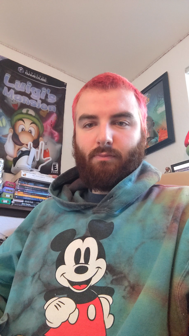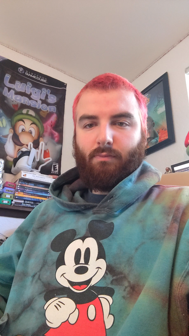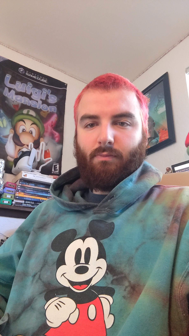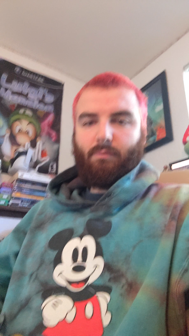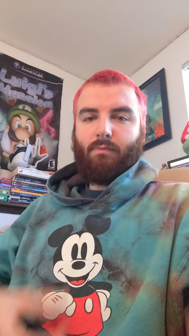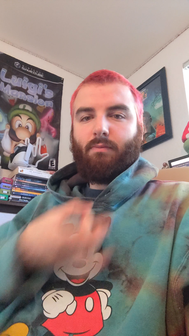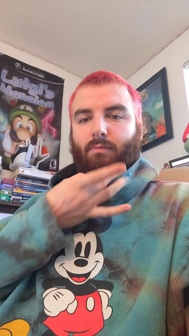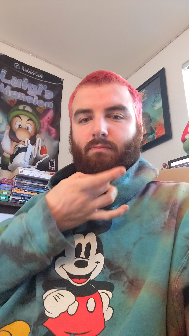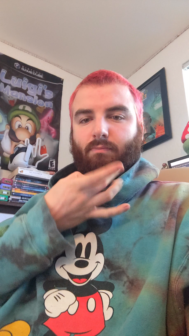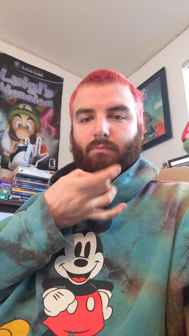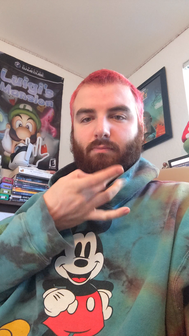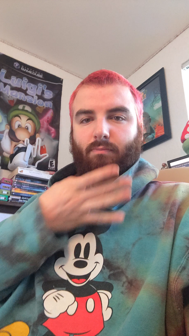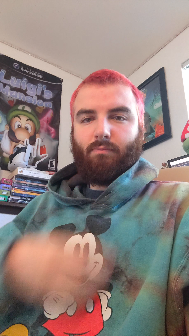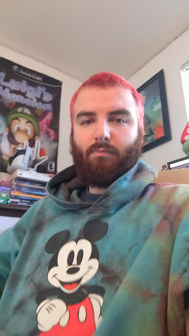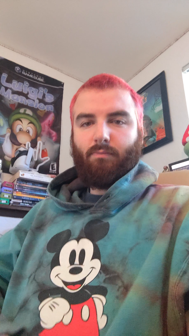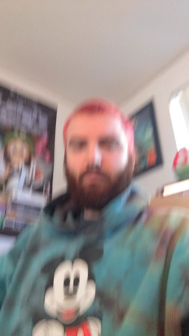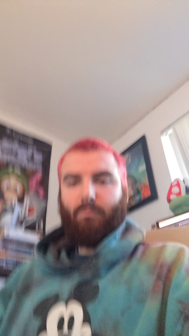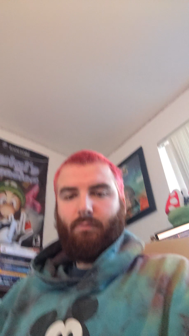light bulb